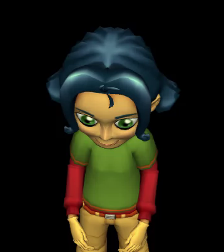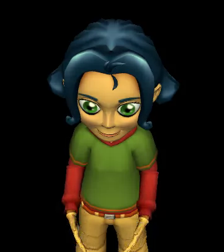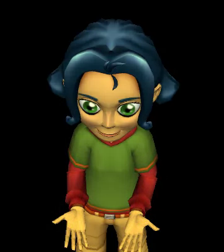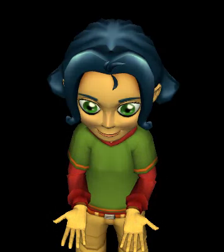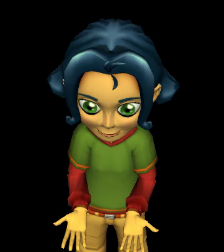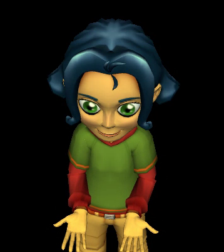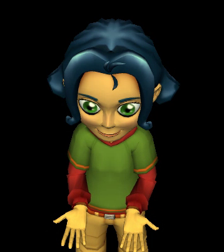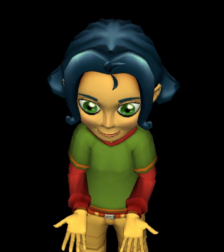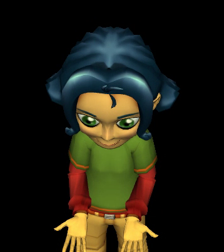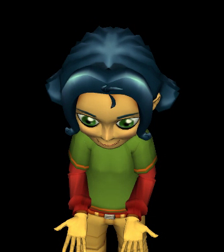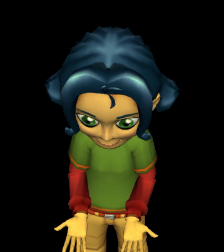اليوم